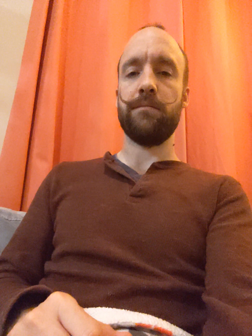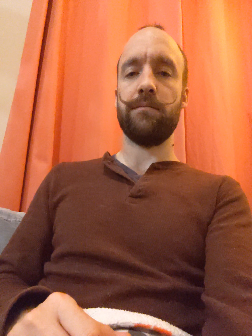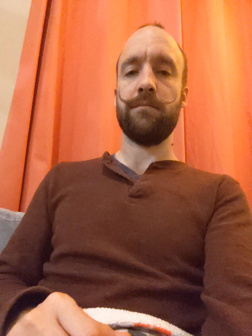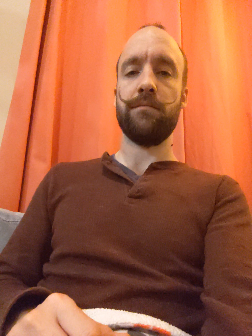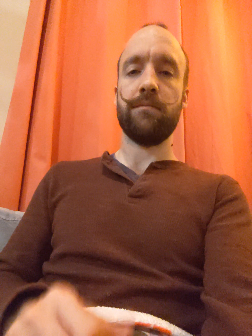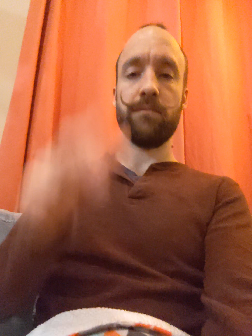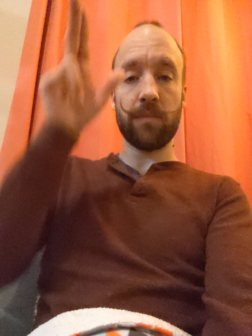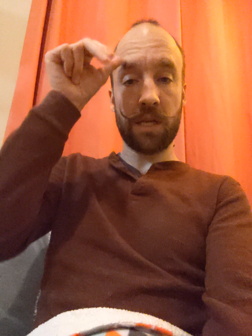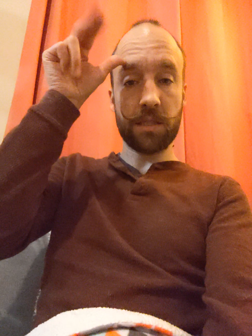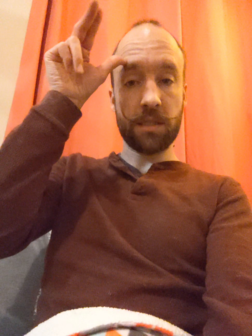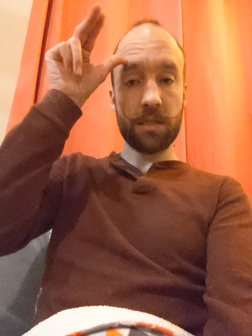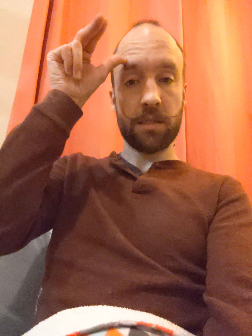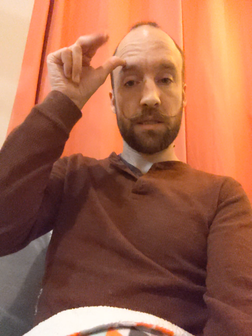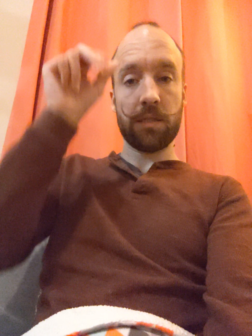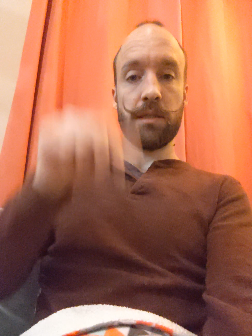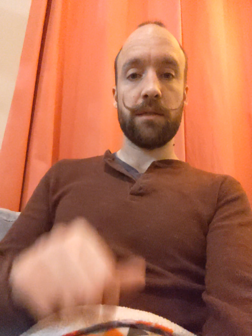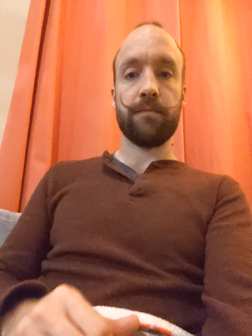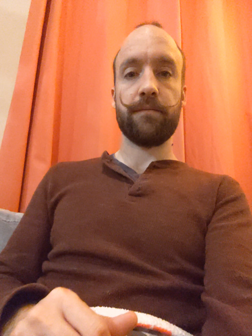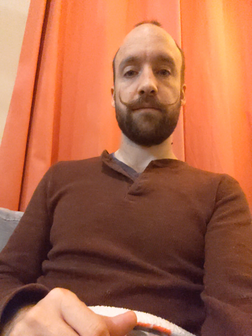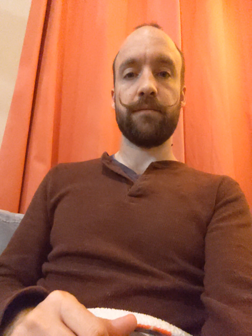horse